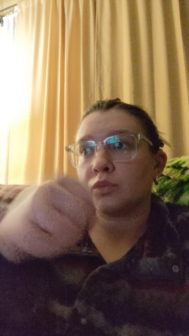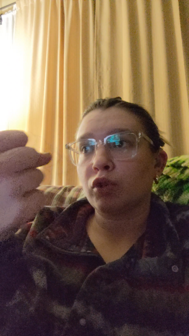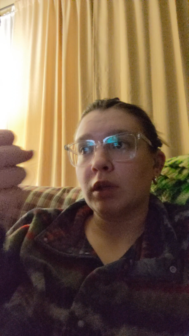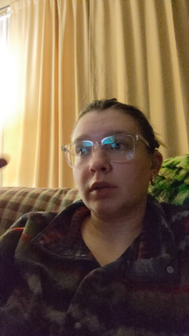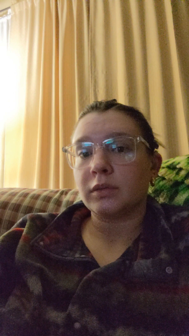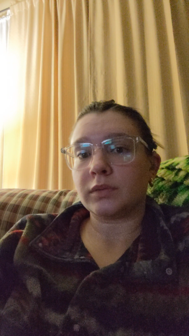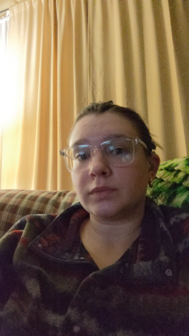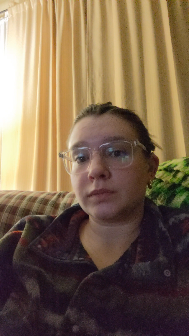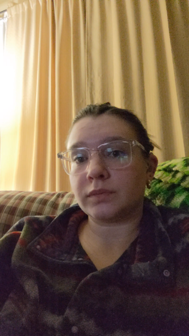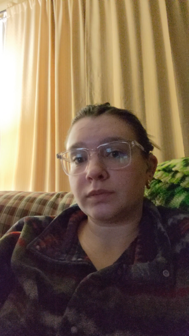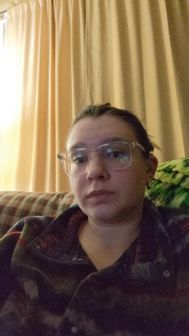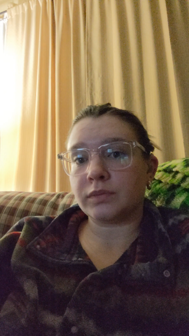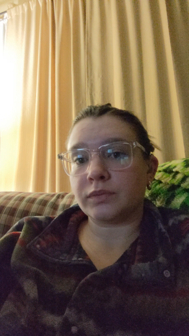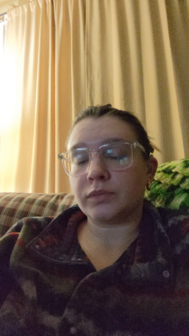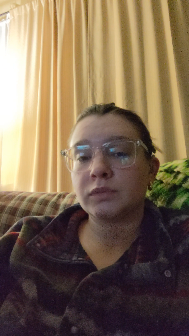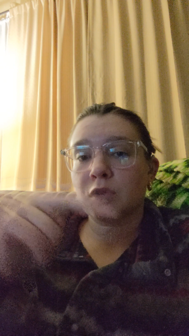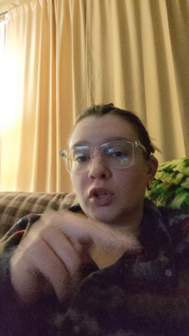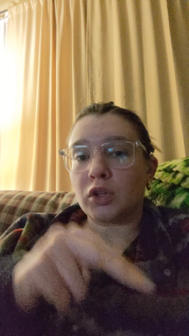nurse